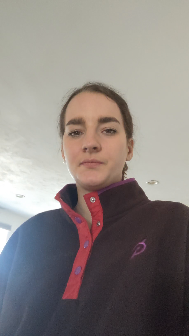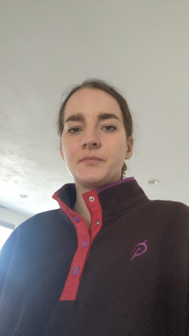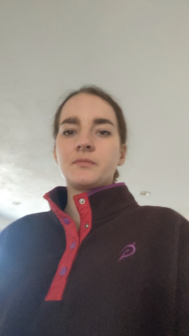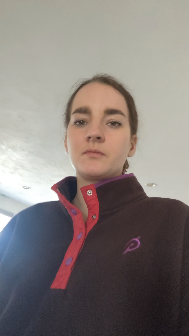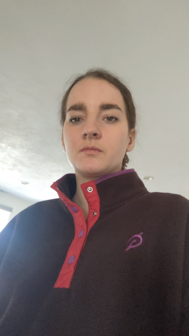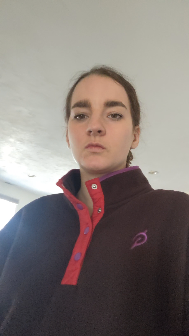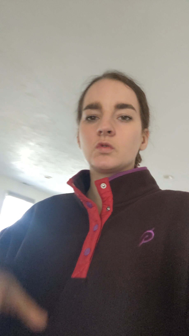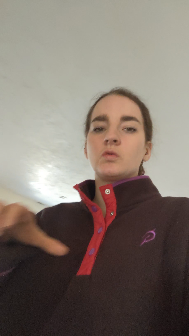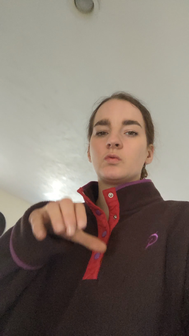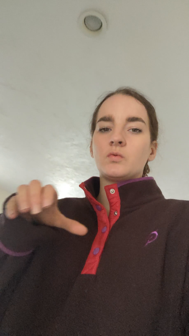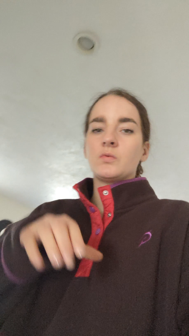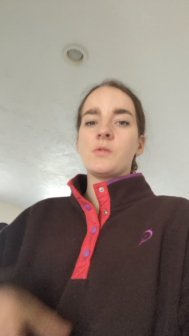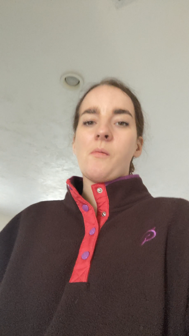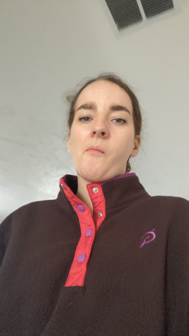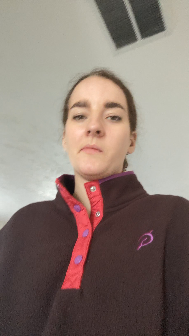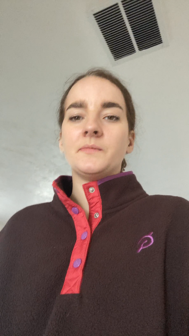does